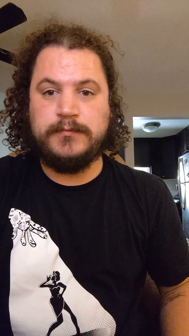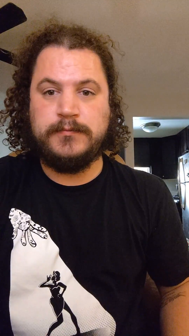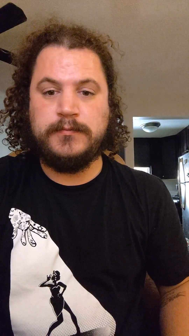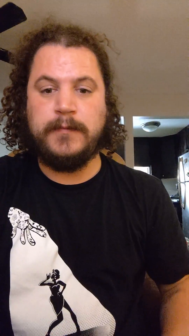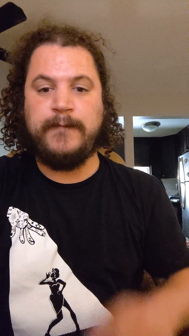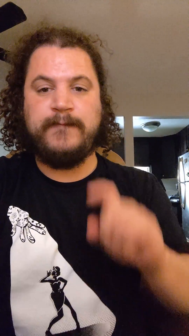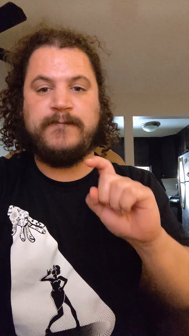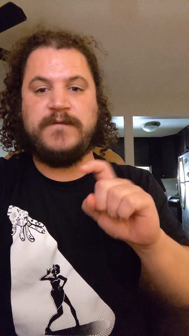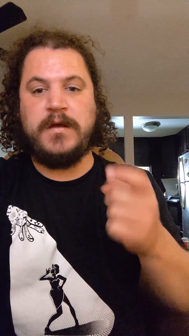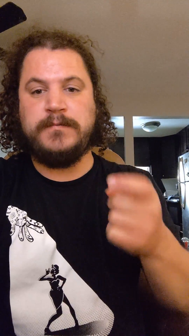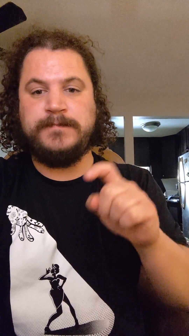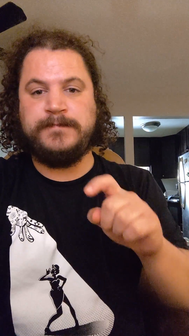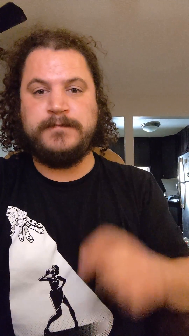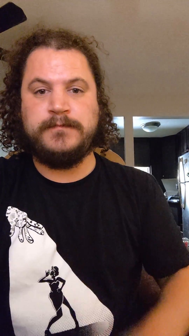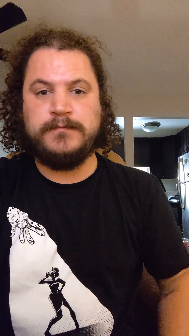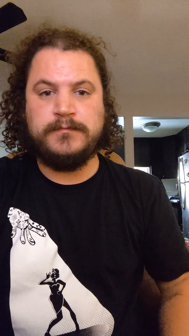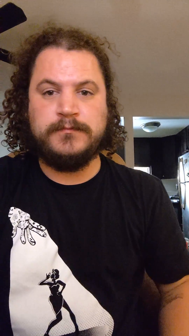friend